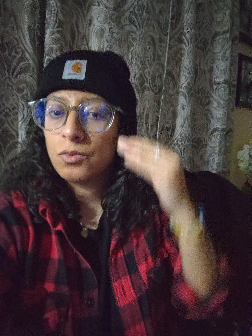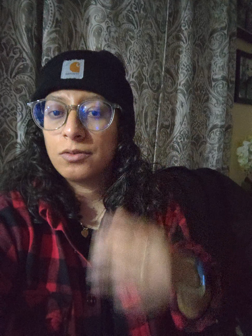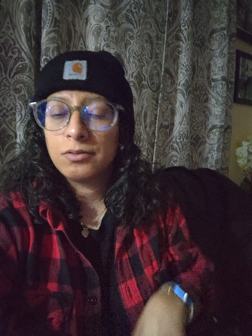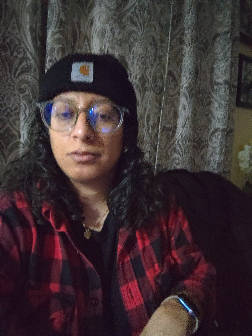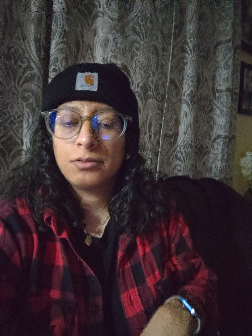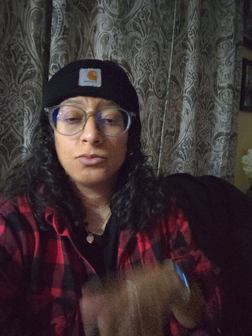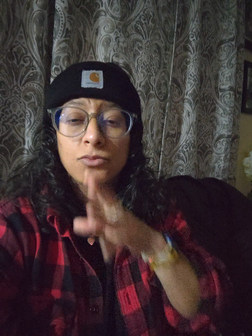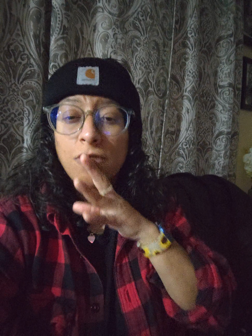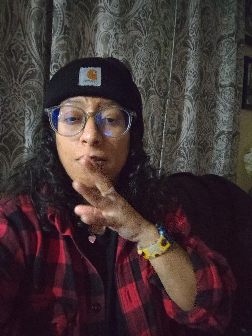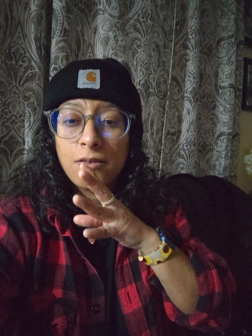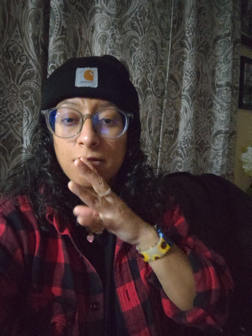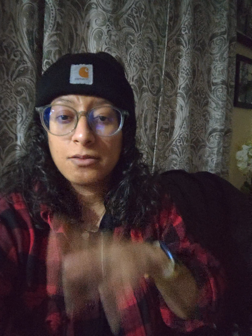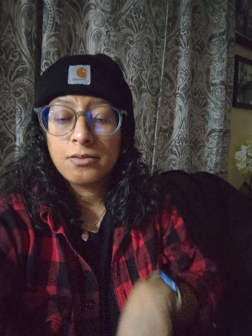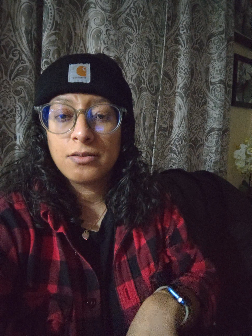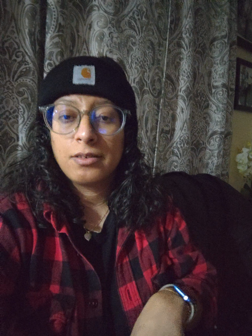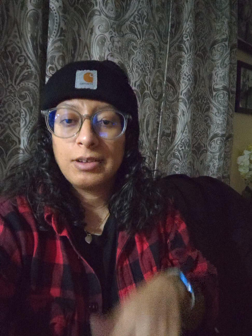talk